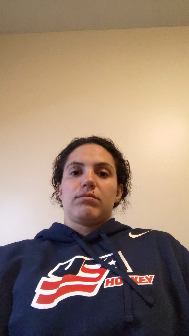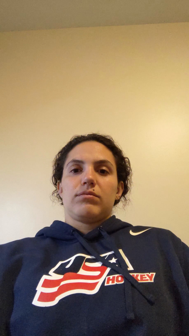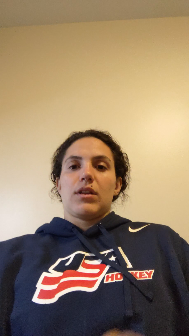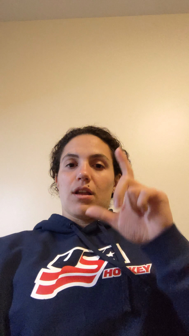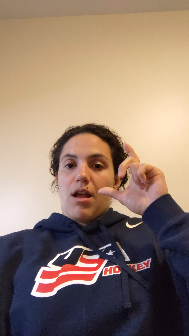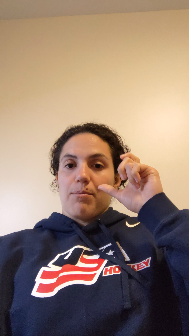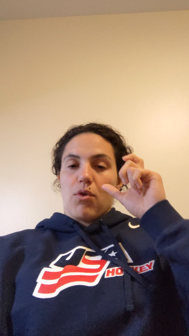camera